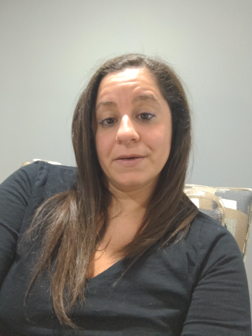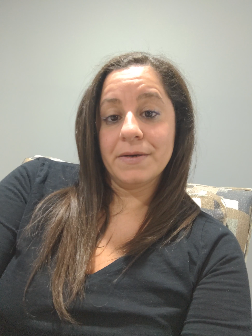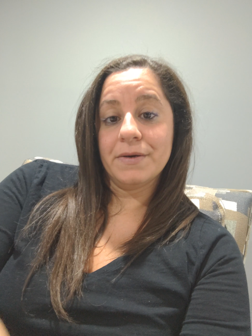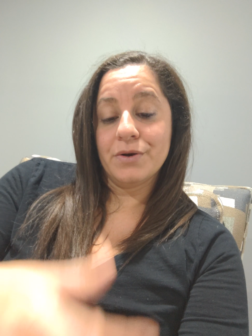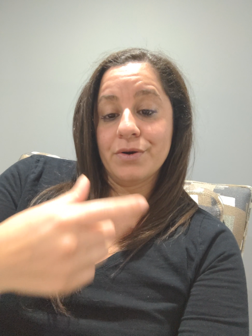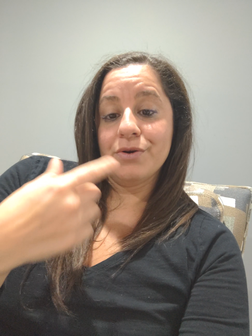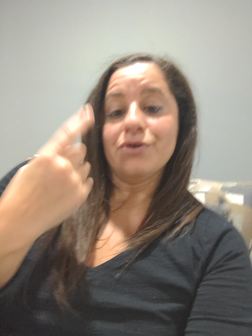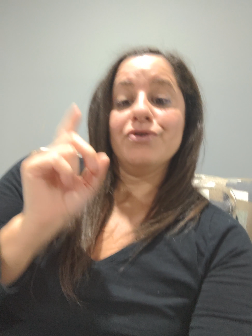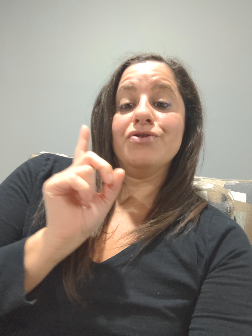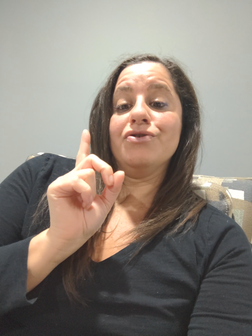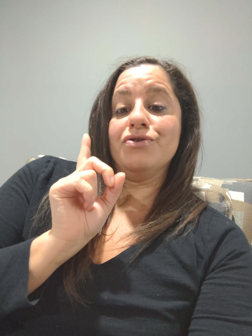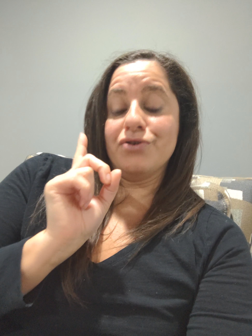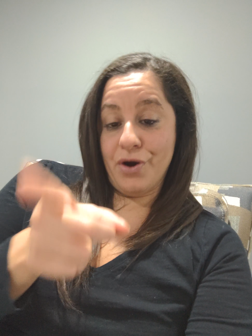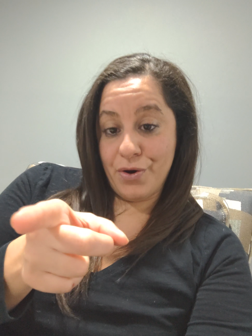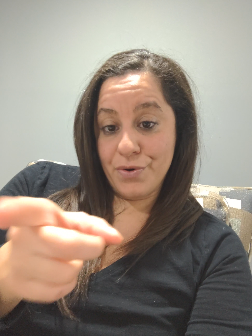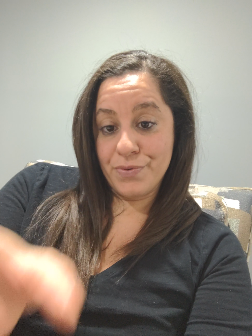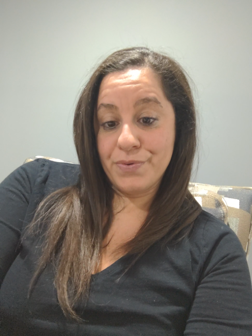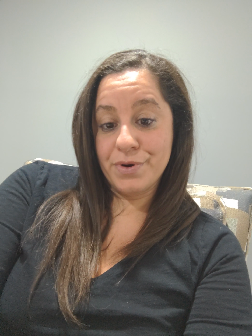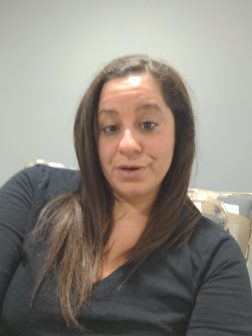go